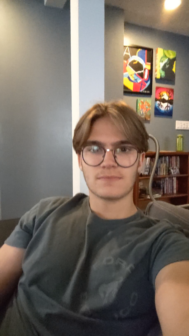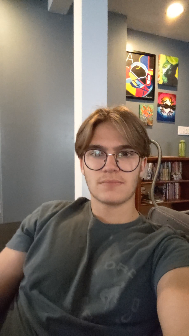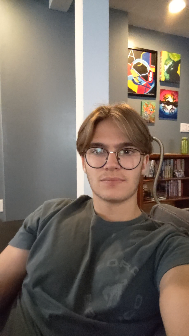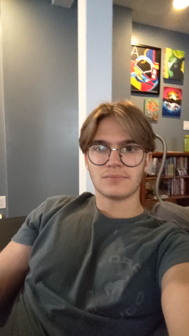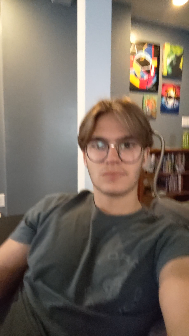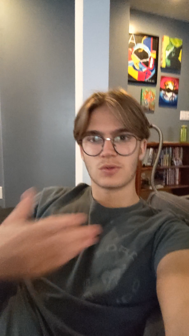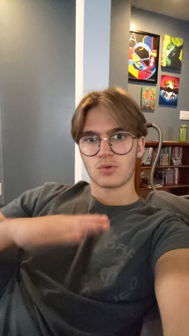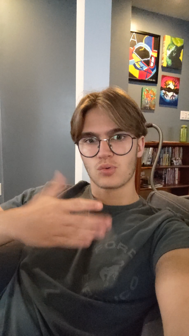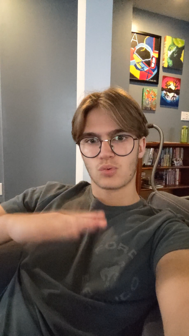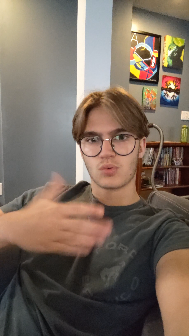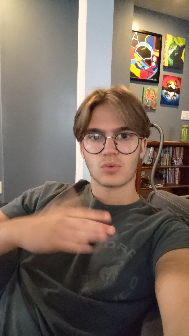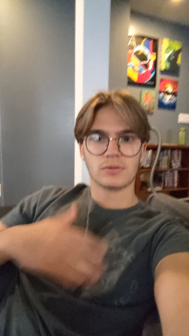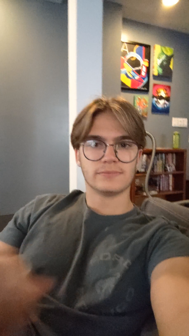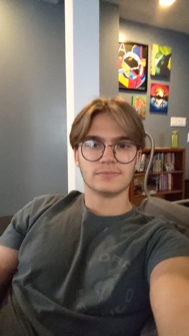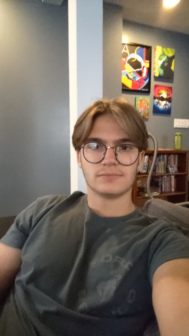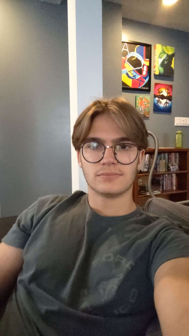cook